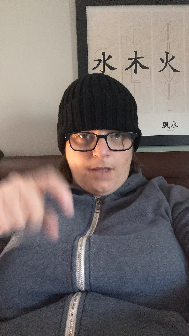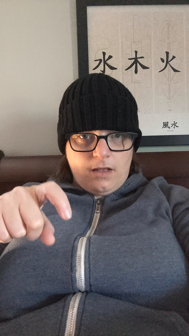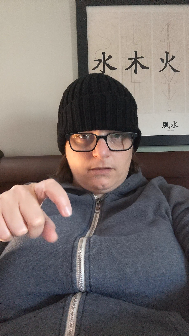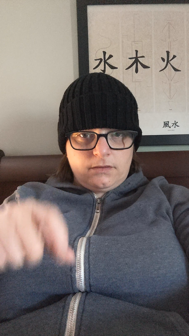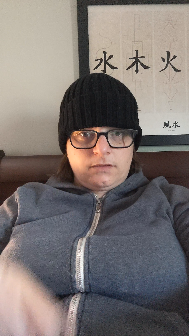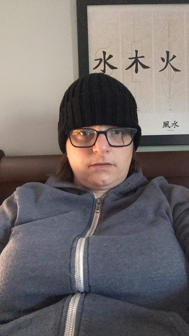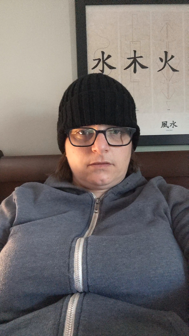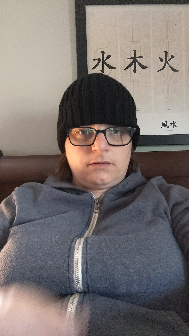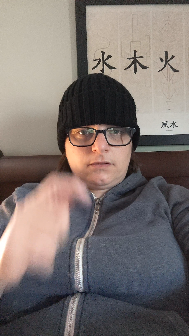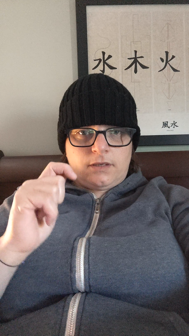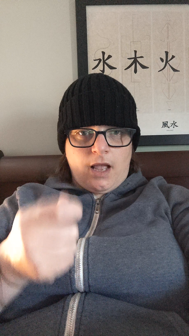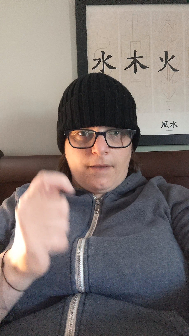hammer